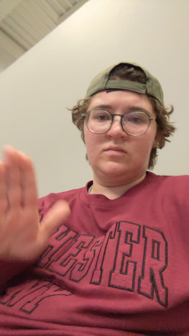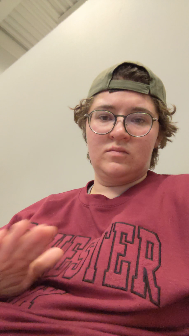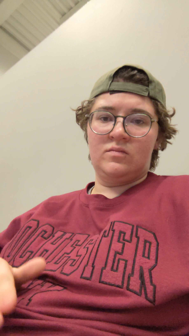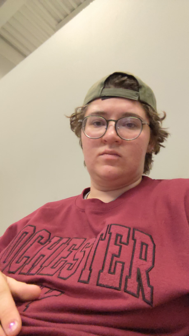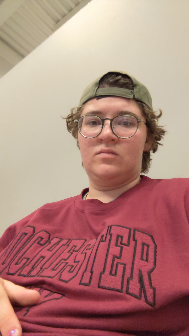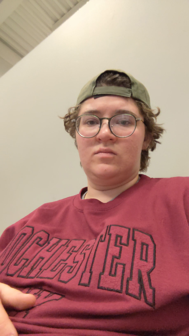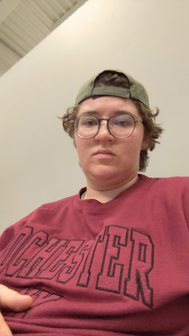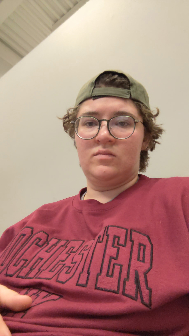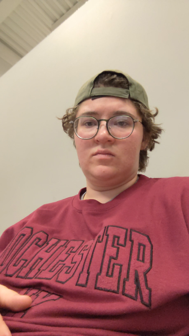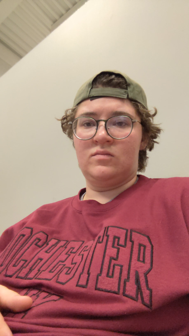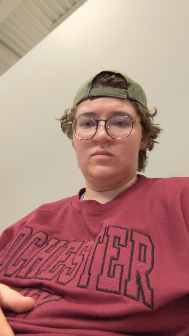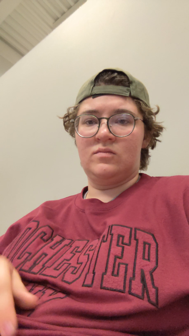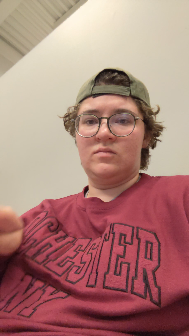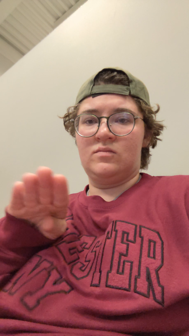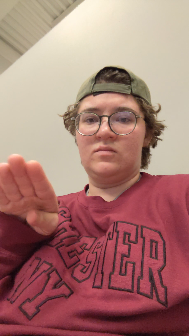boots